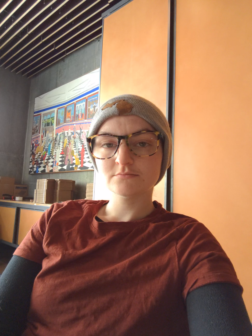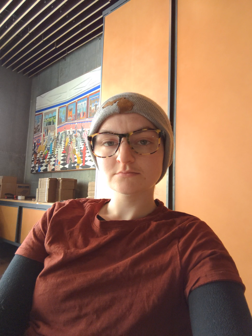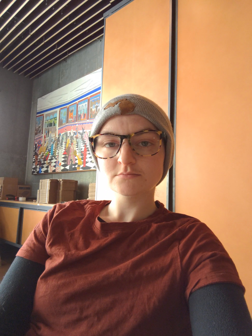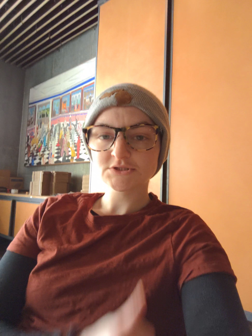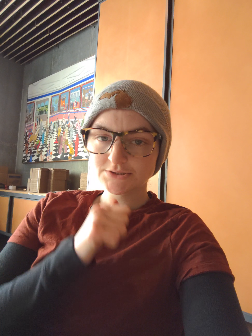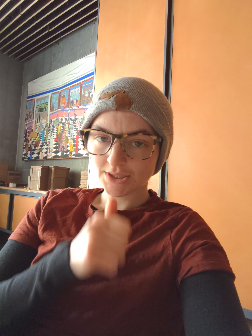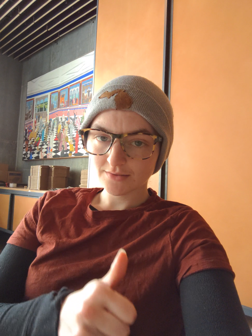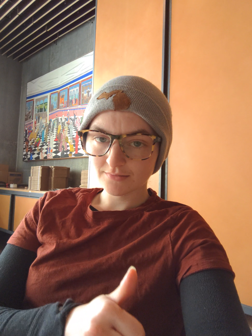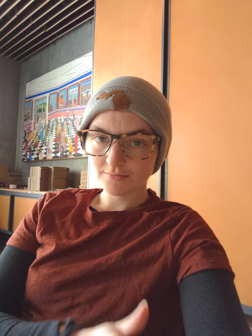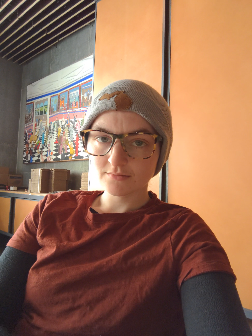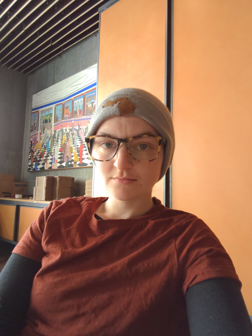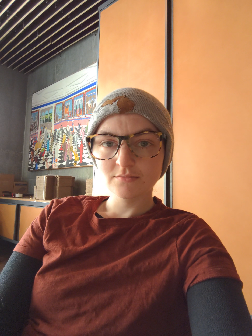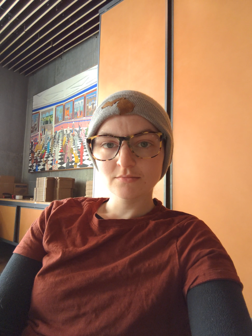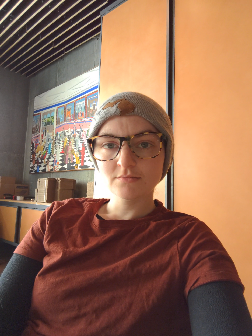not